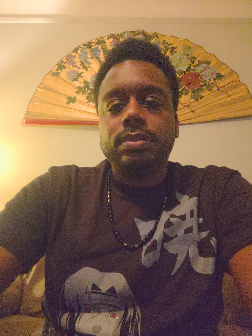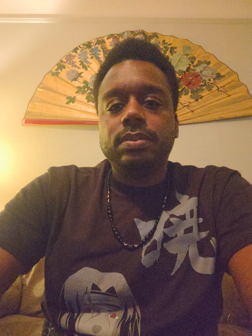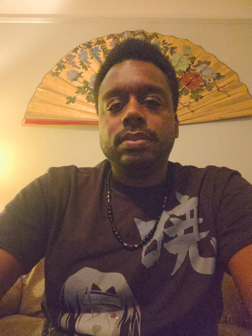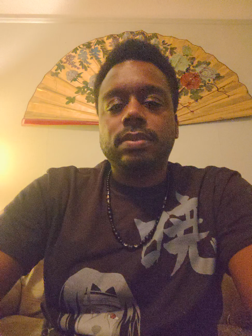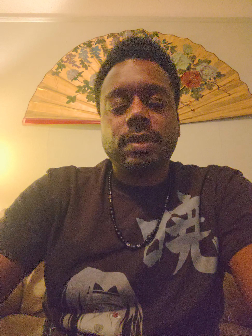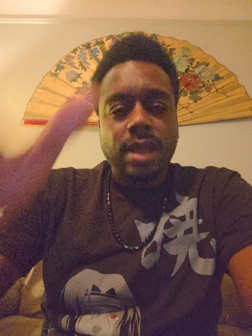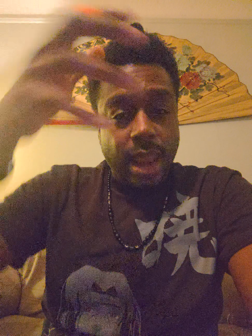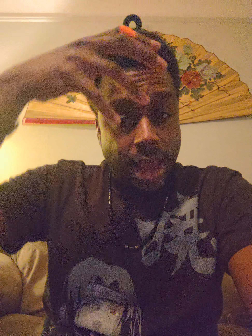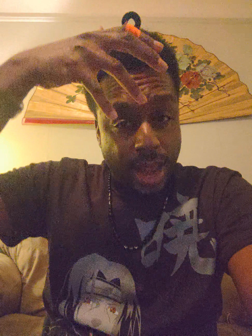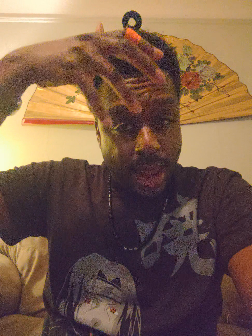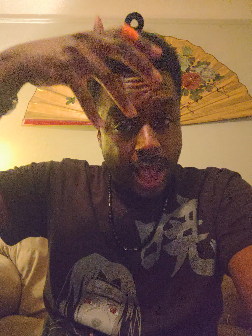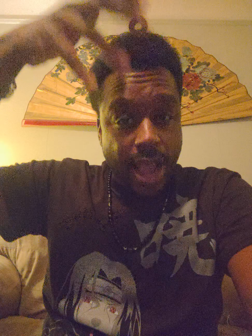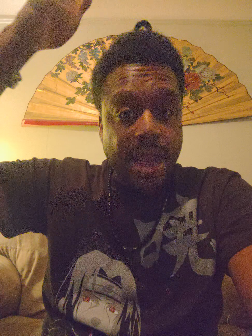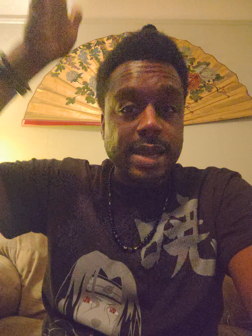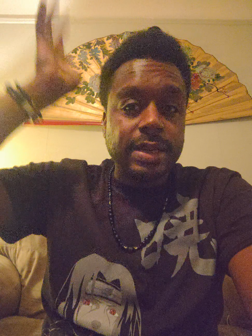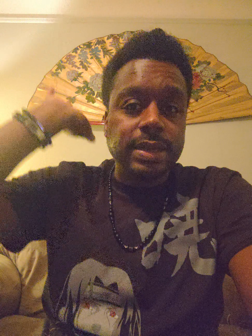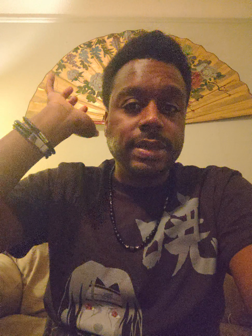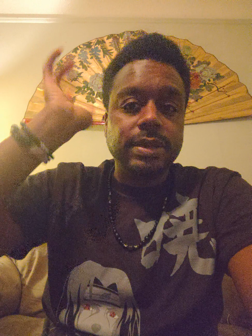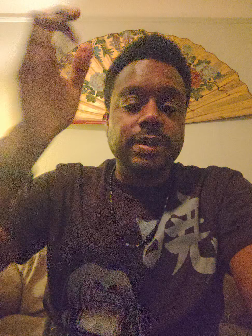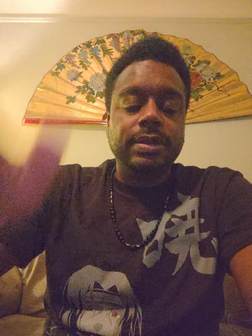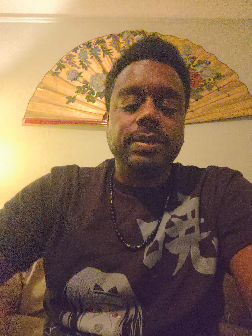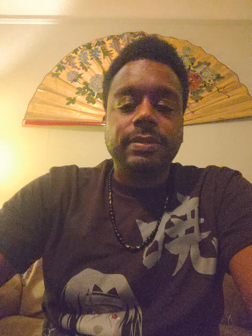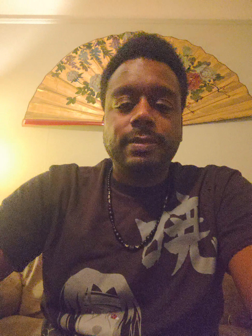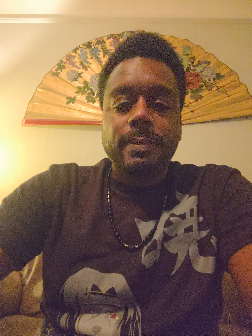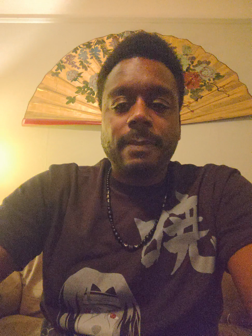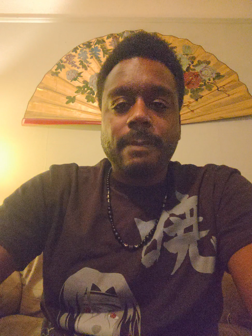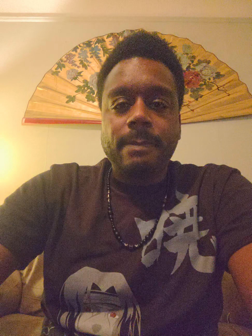lion